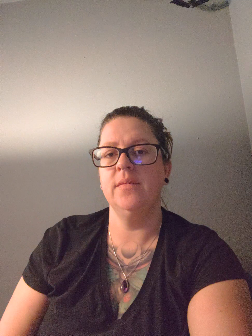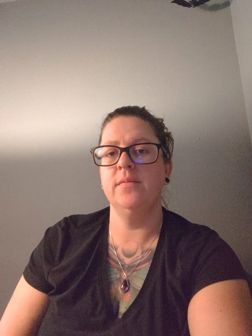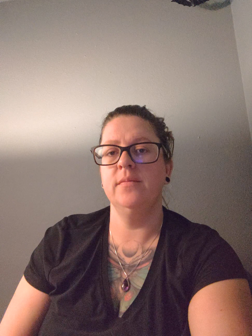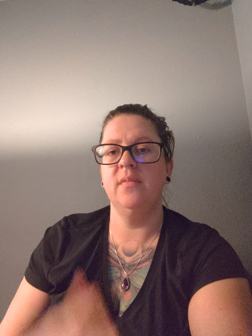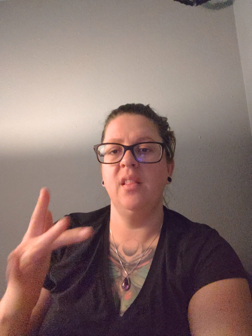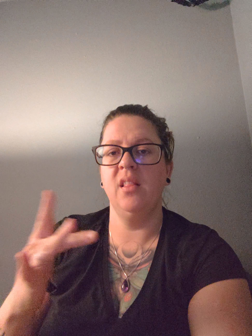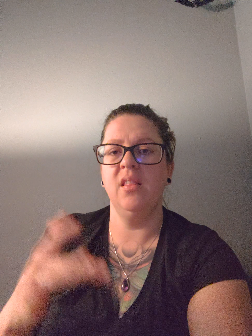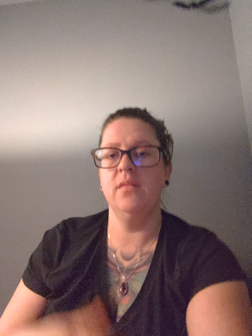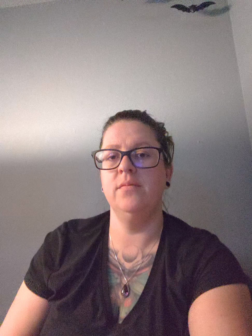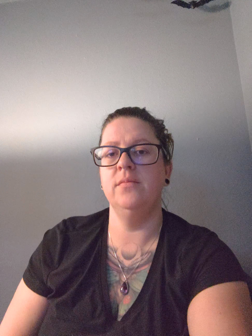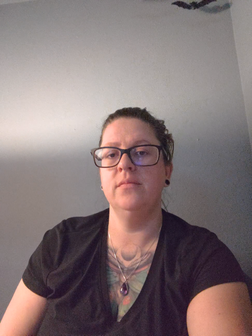yucky